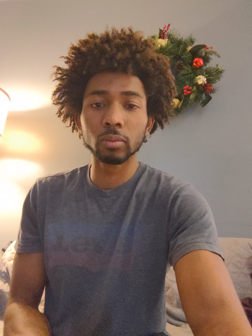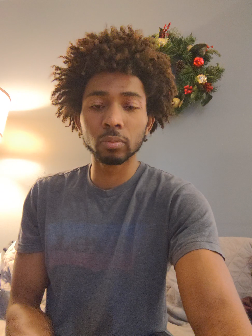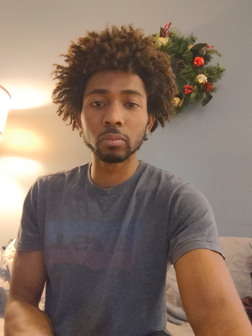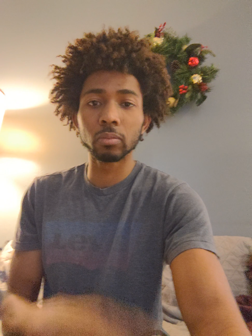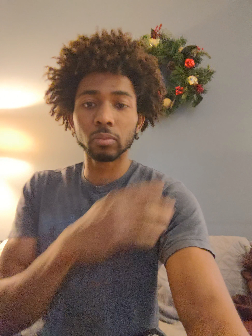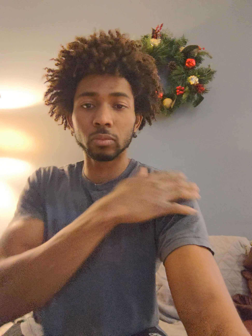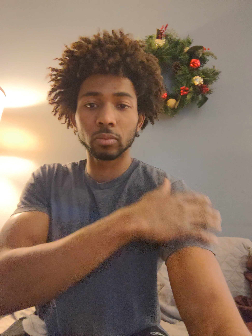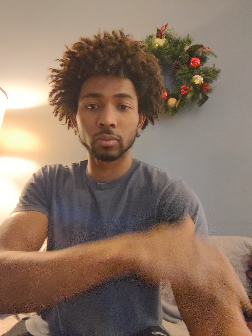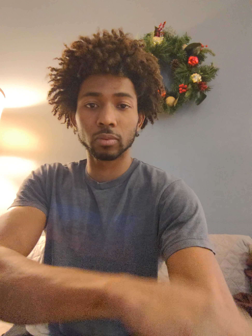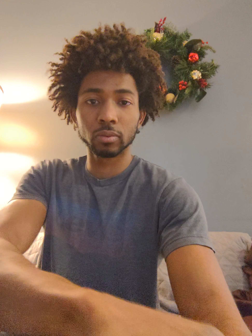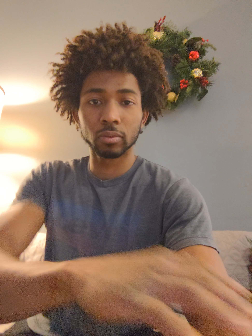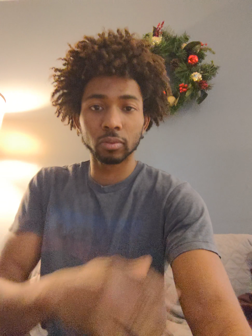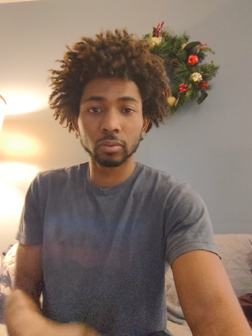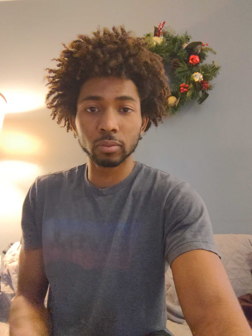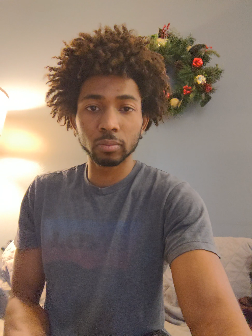arm